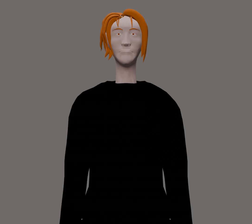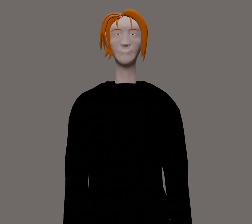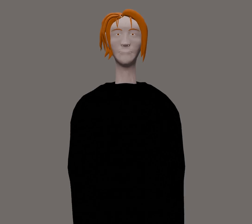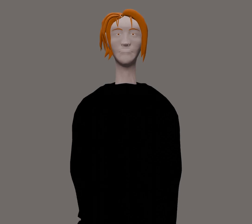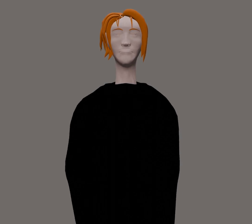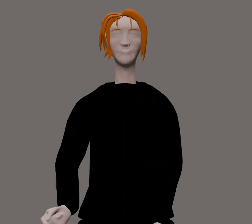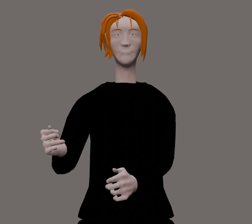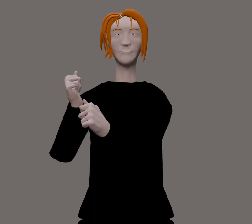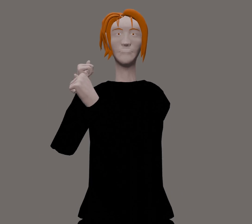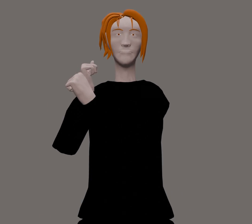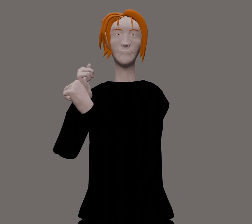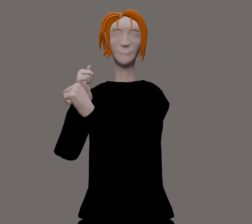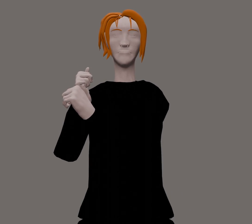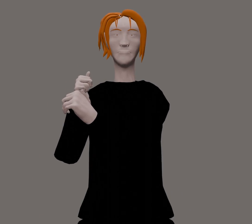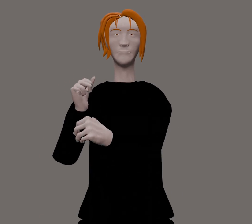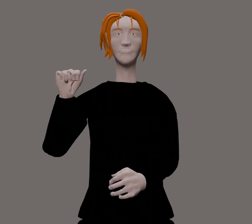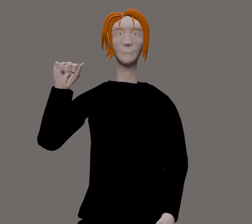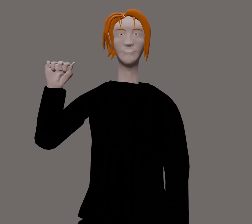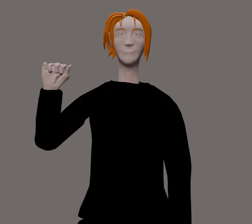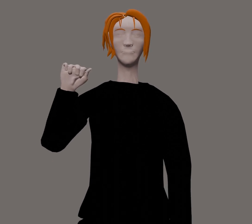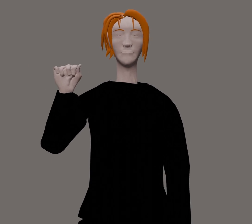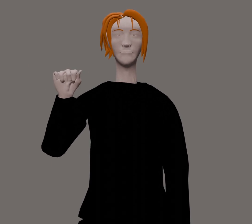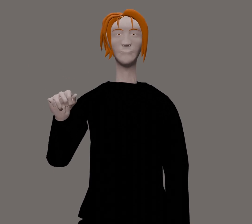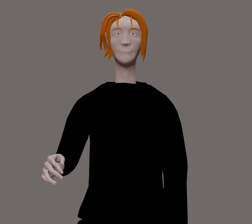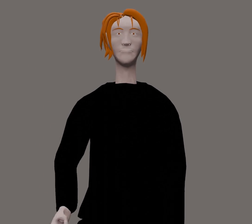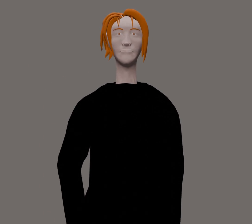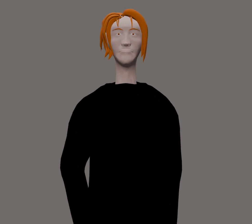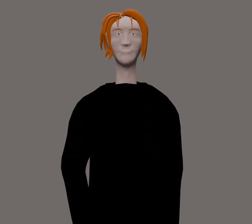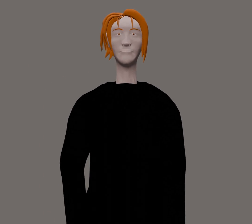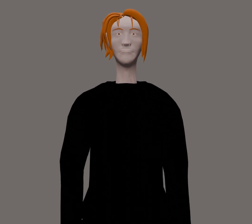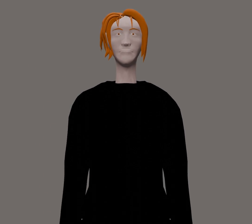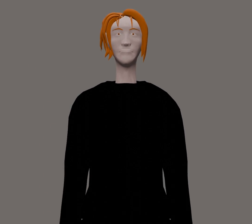Batting Average